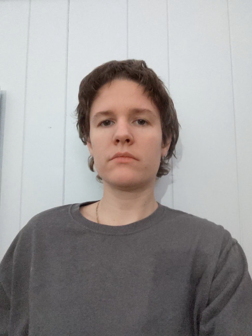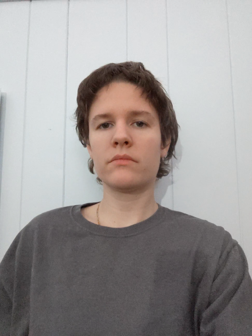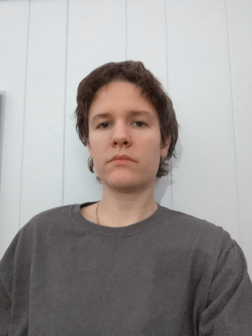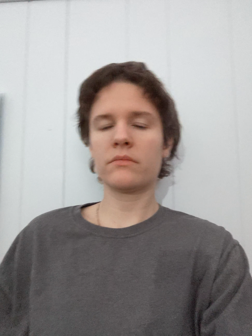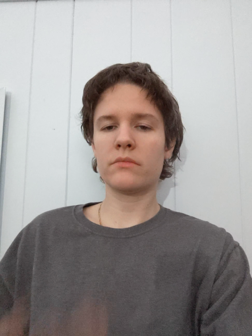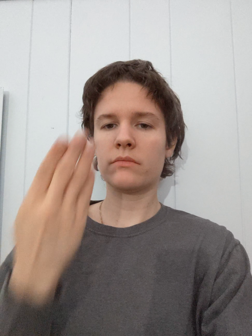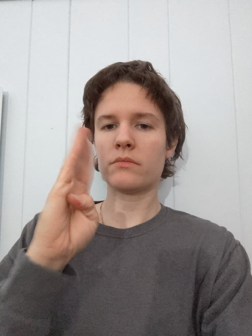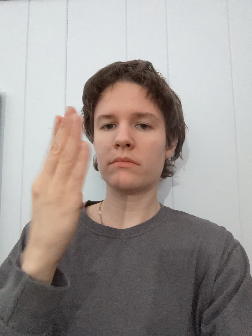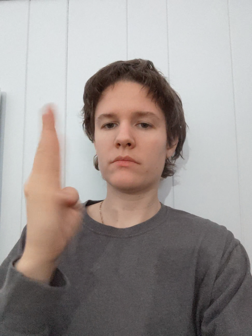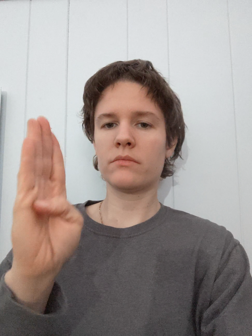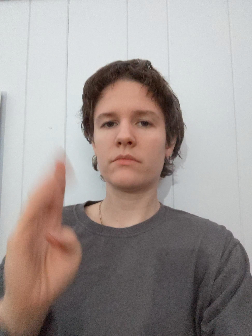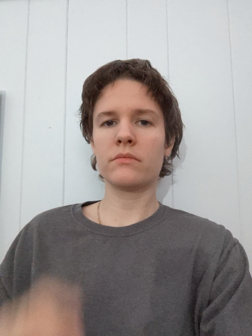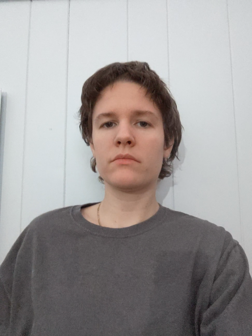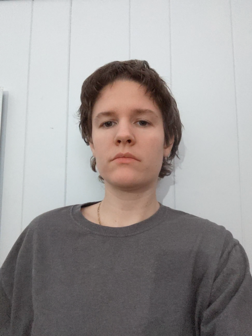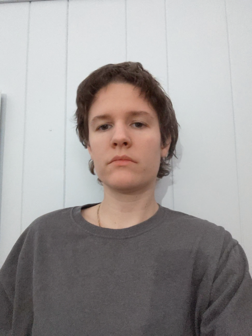blue